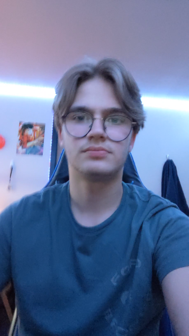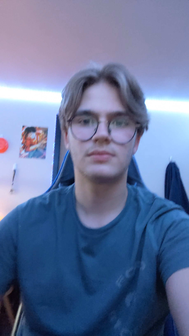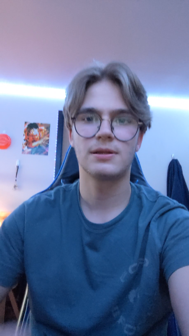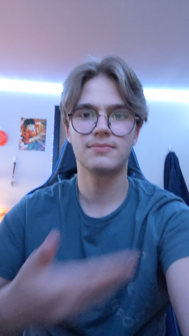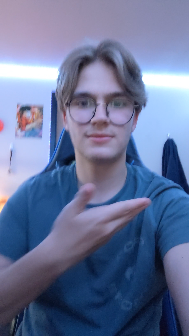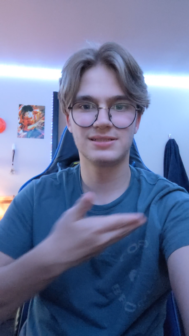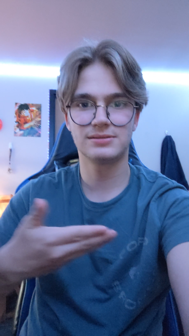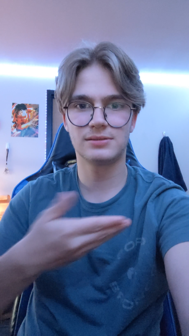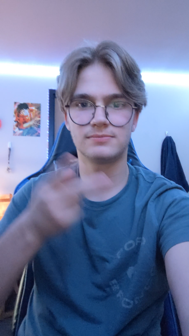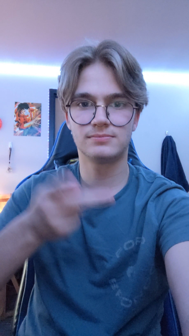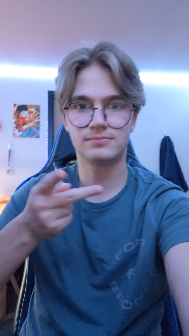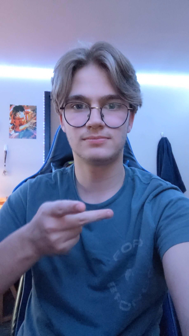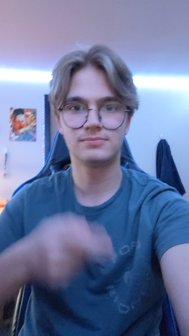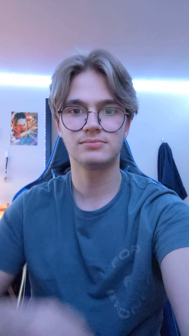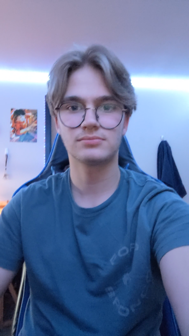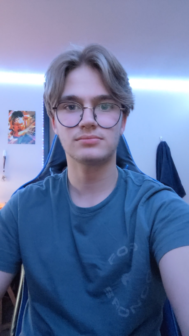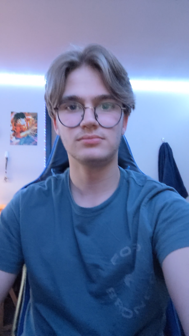babysitter